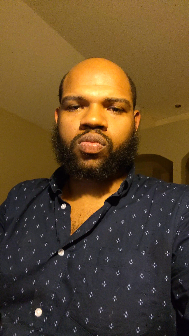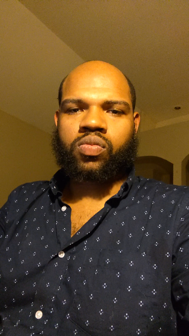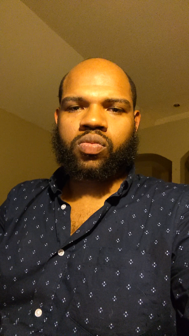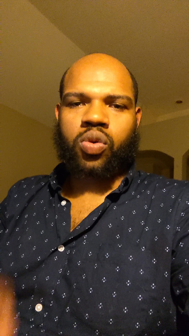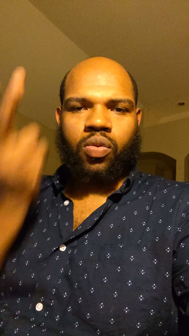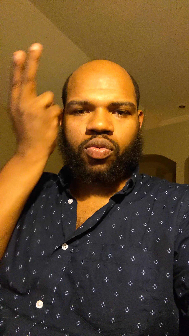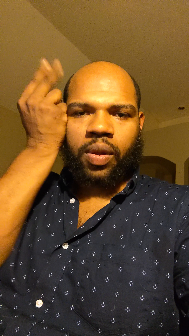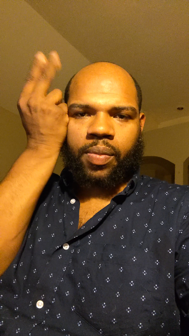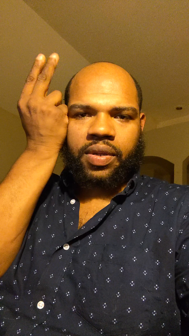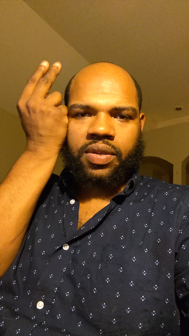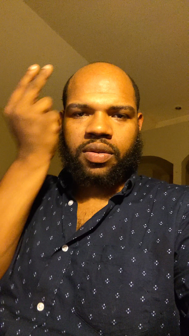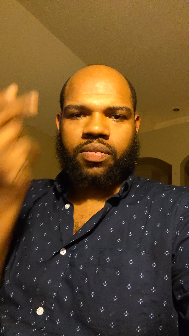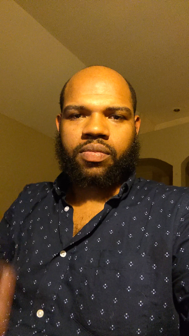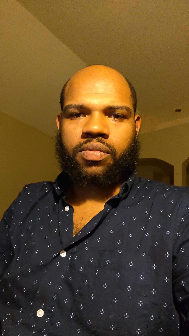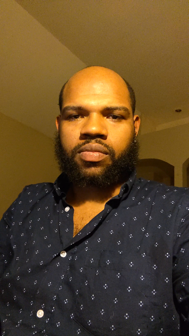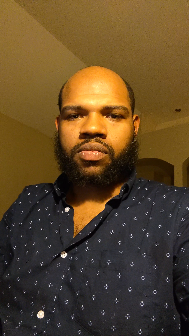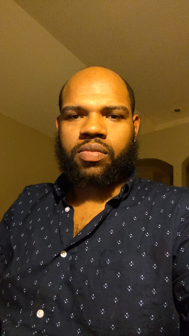rabbit